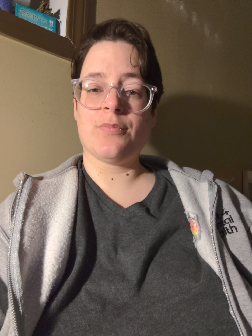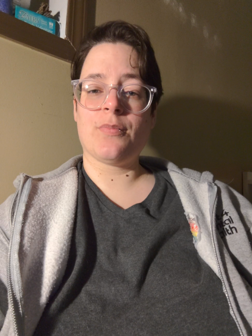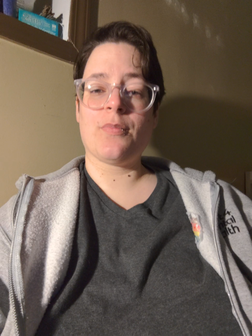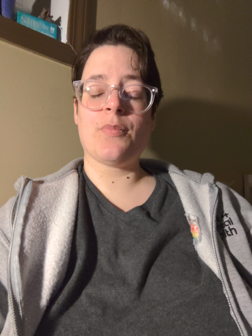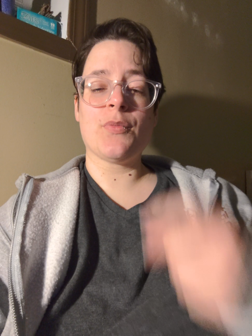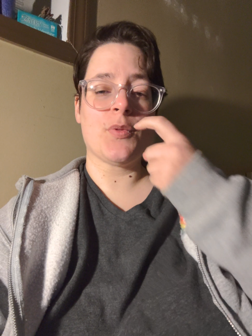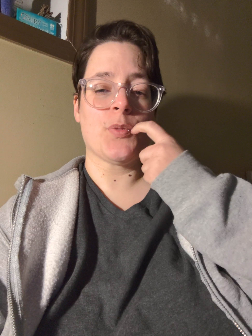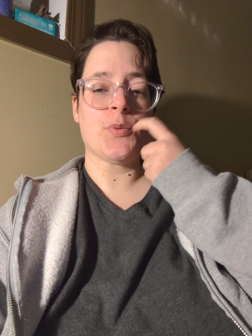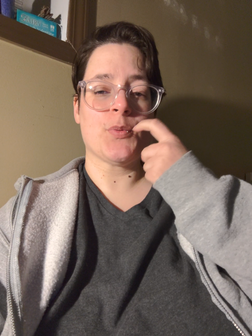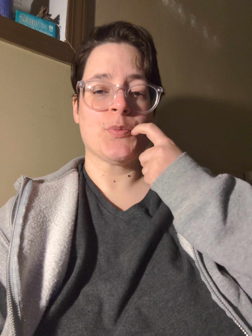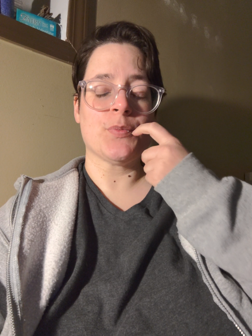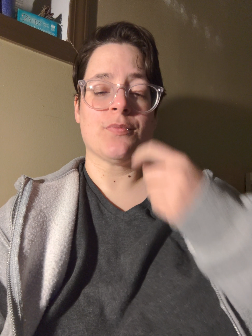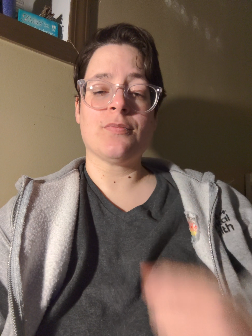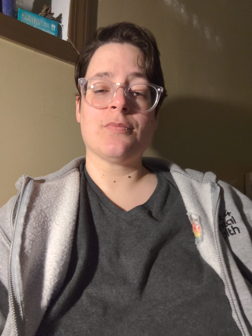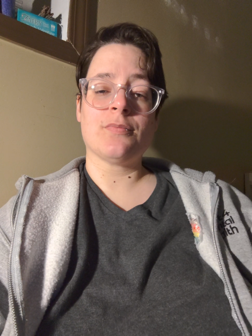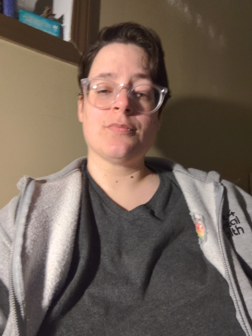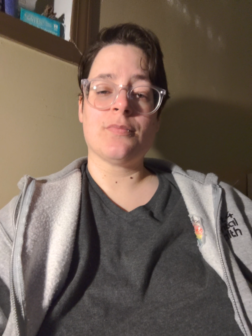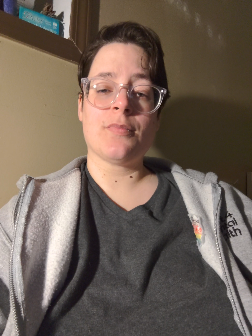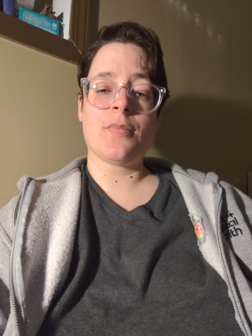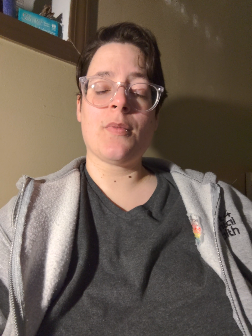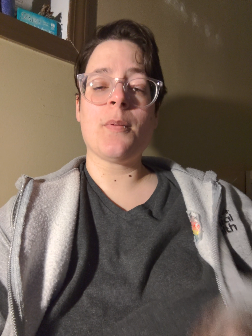tooth